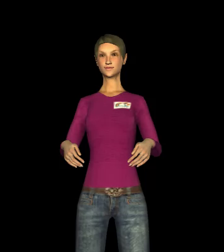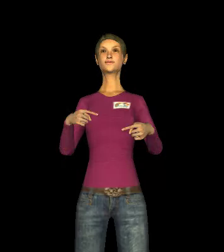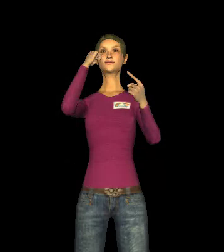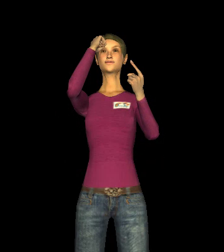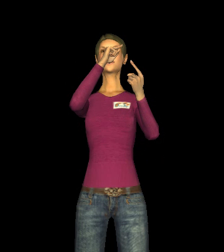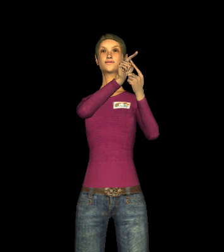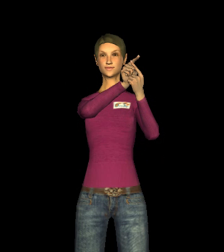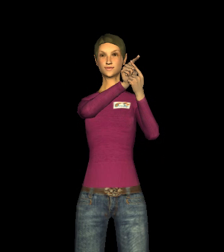موضوع